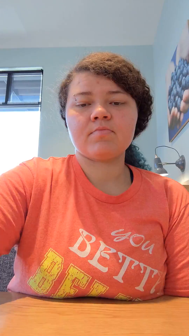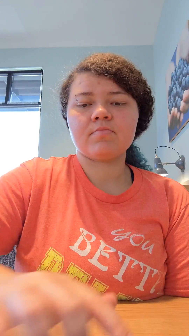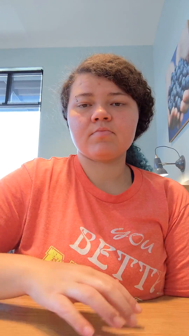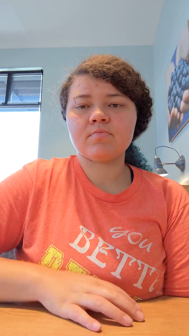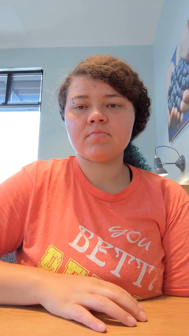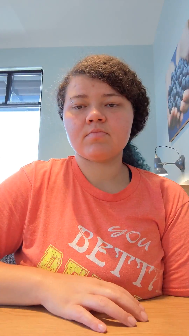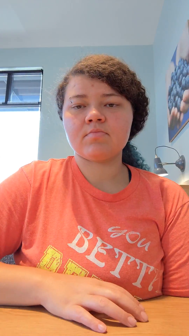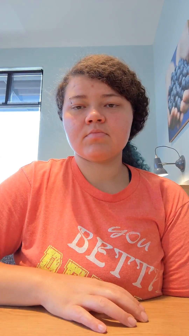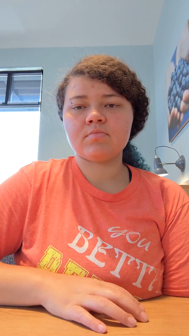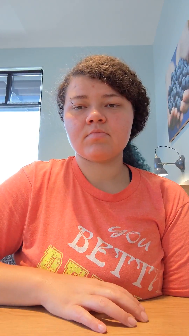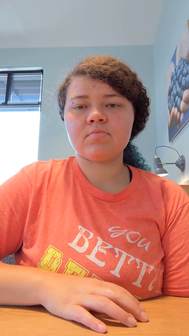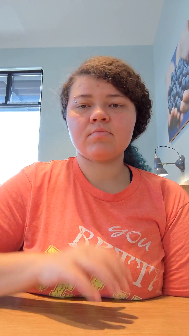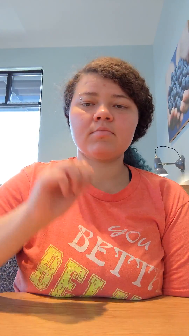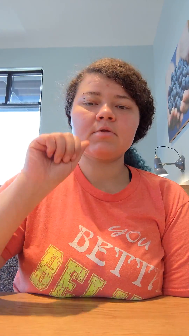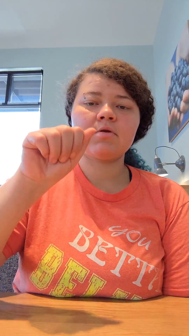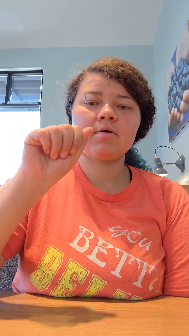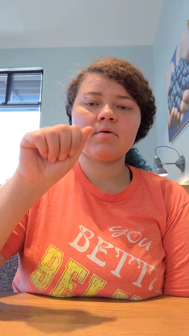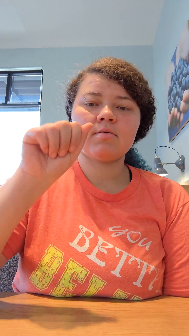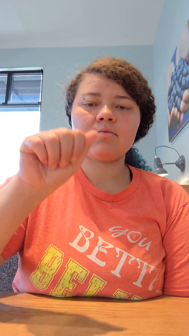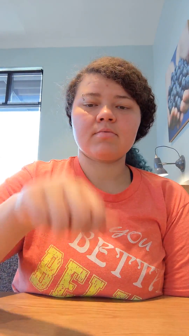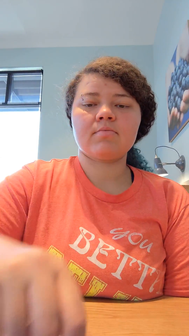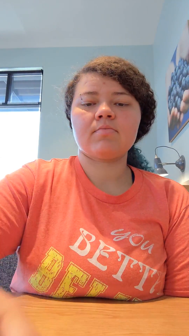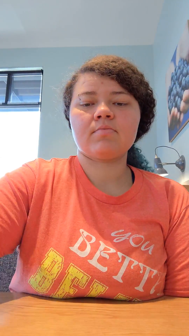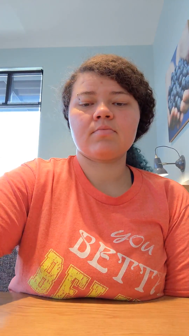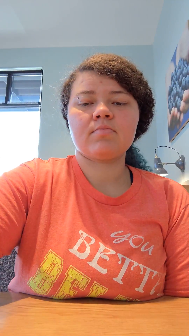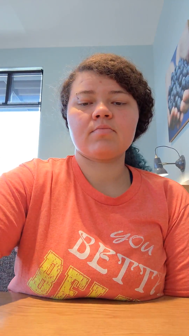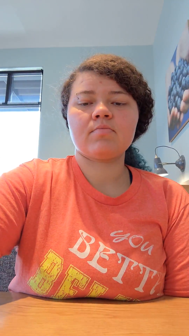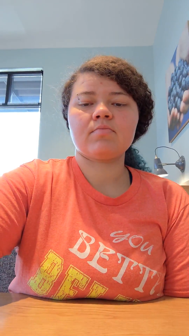knock